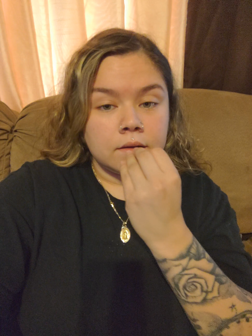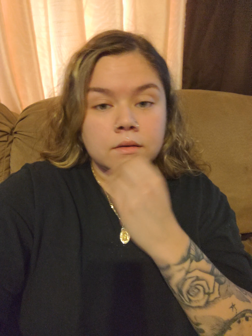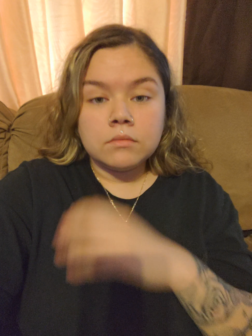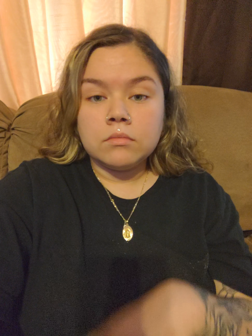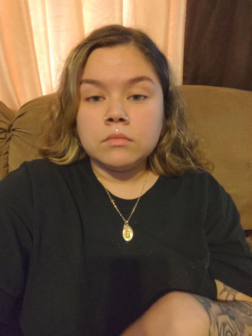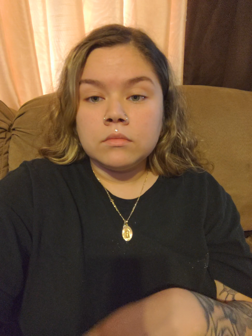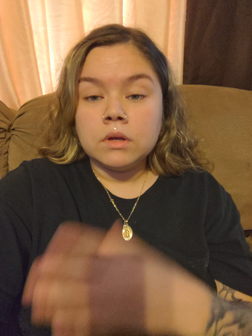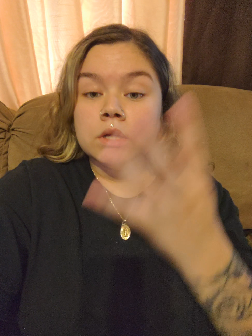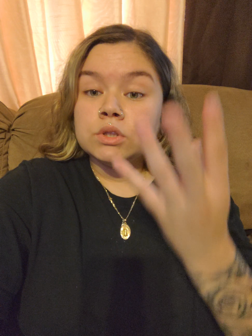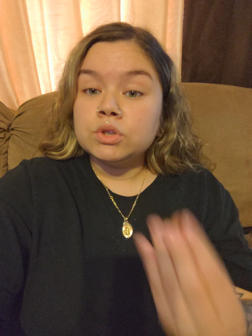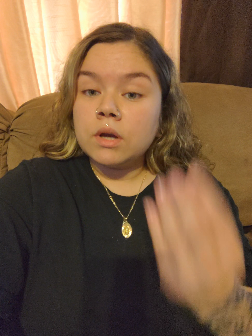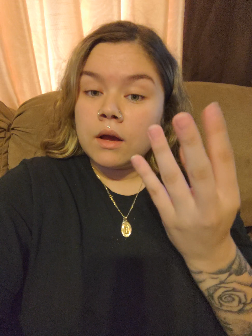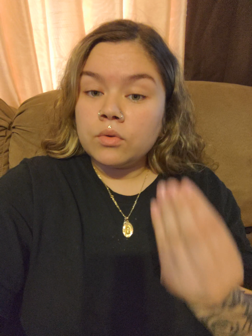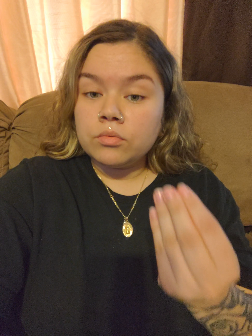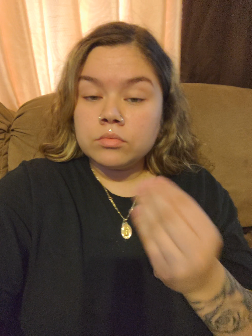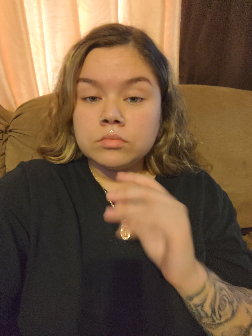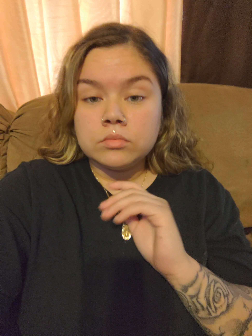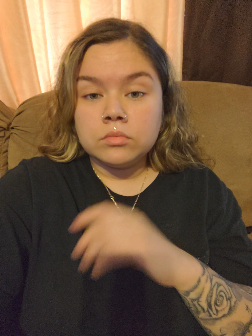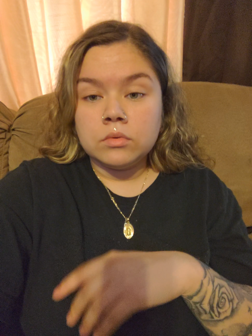gentle